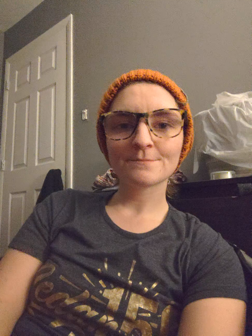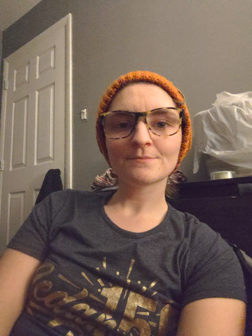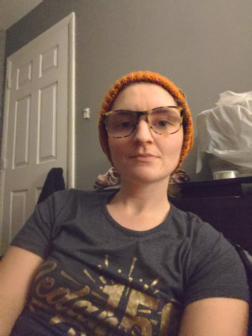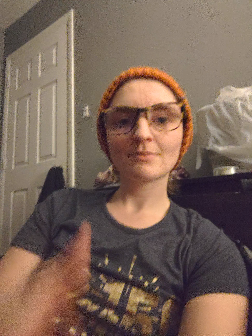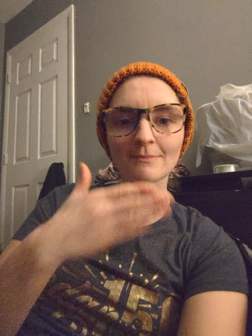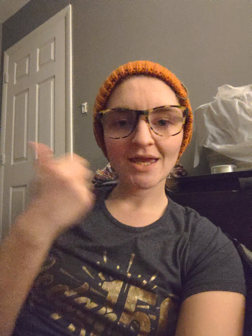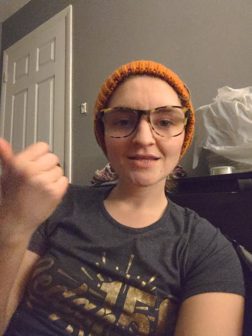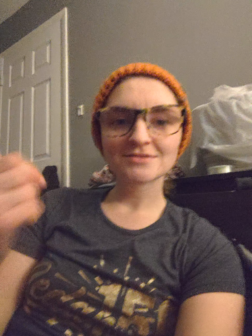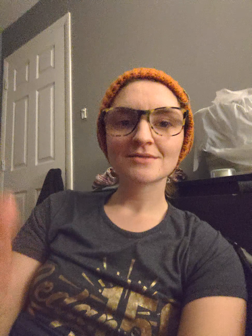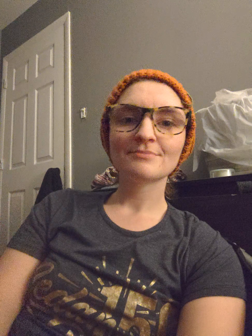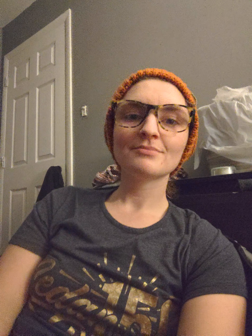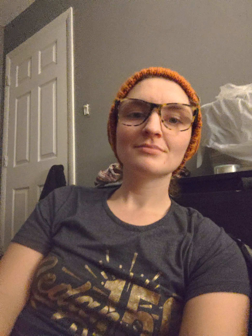better